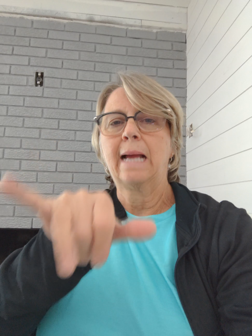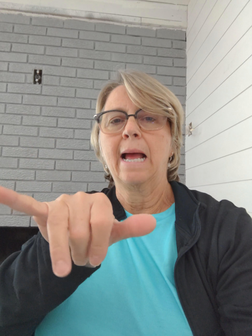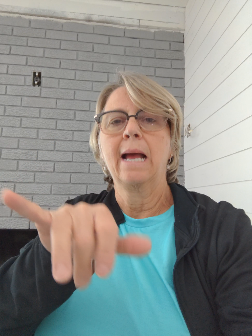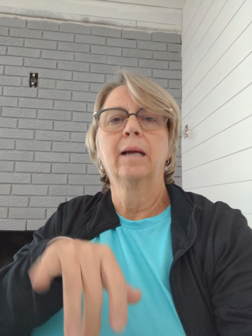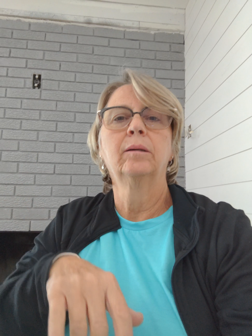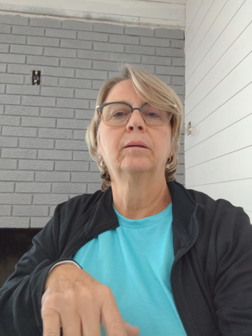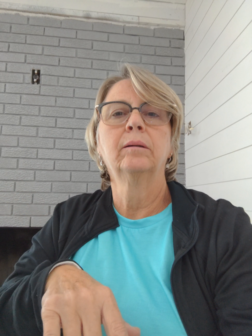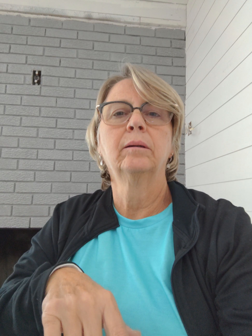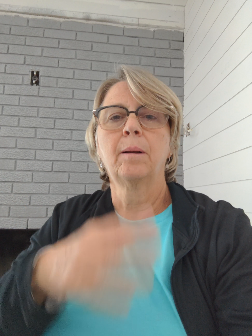stay